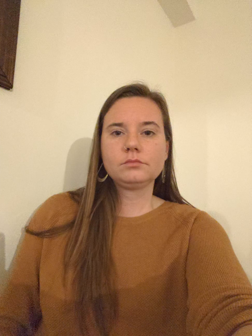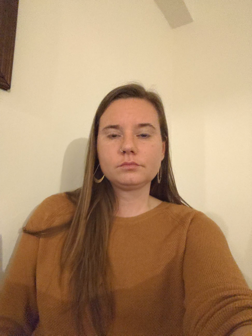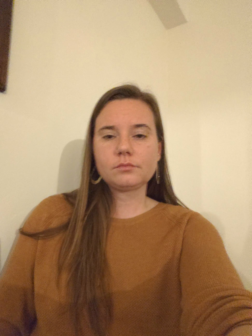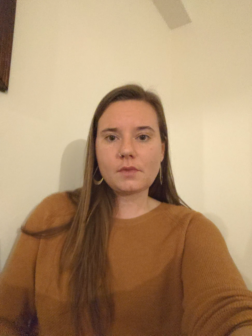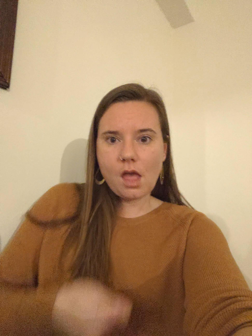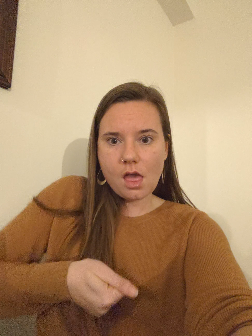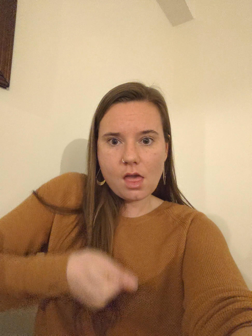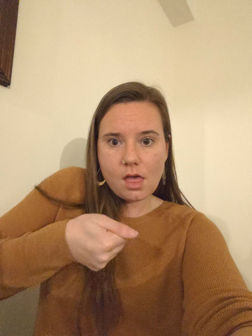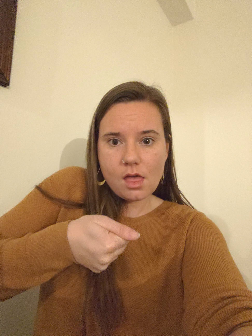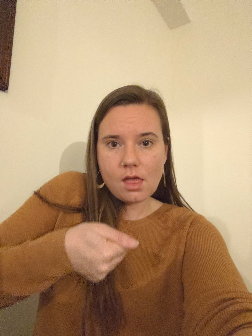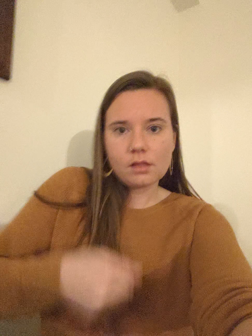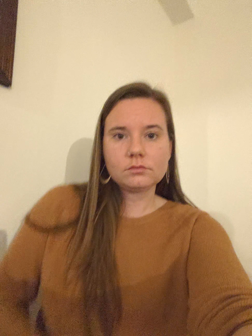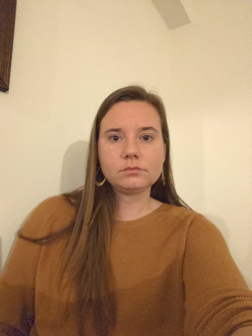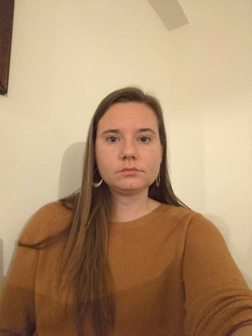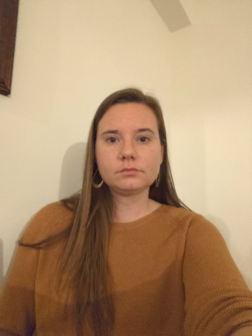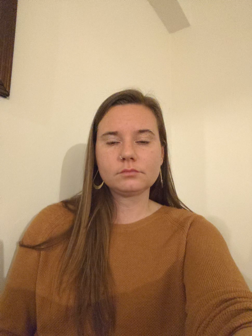hide